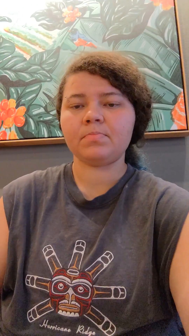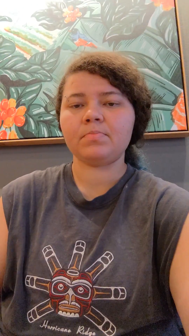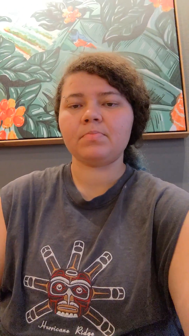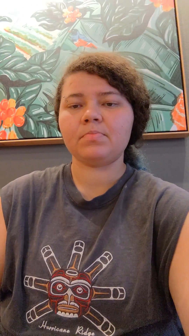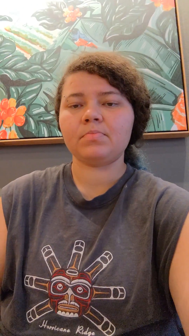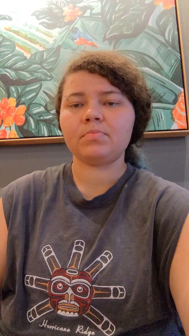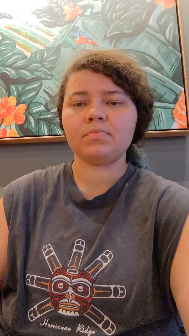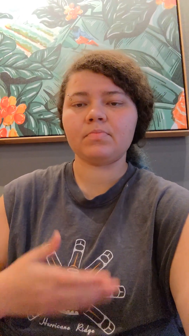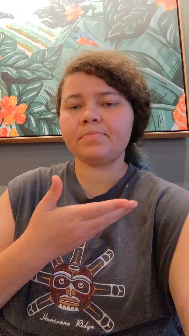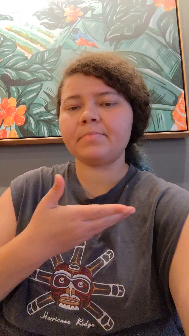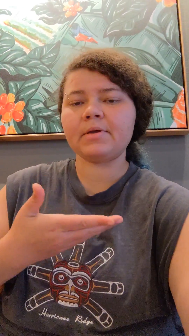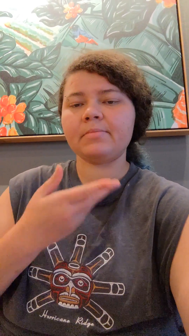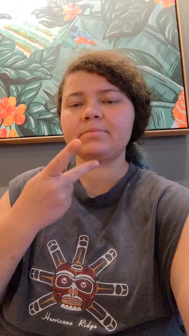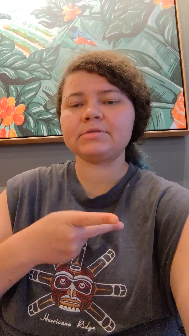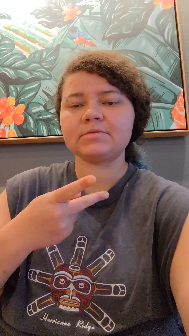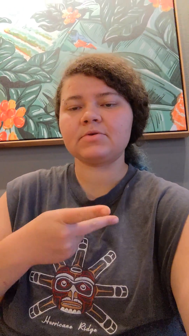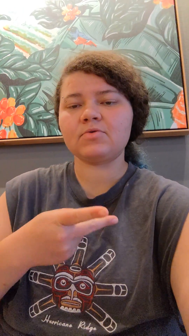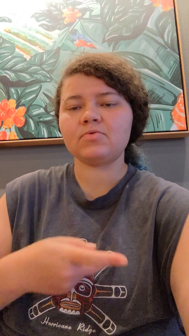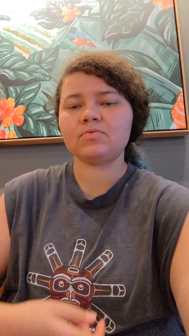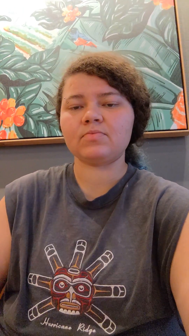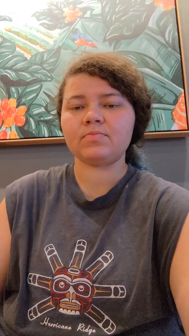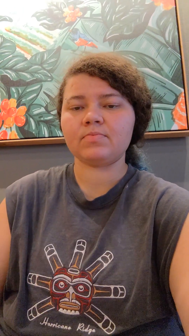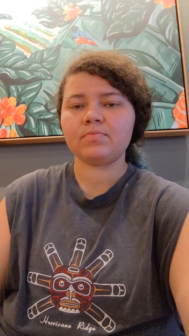babysitter